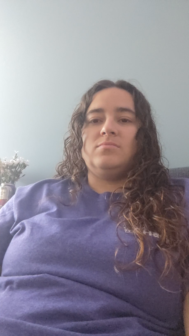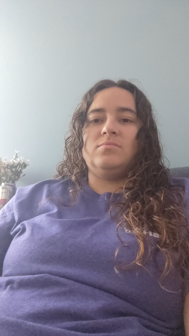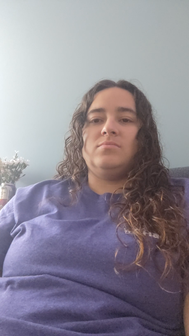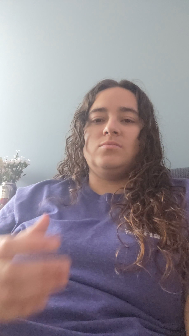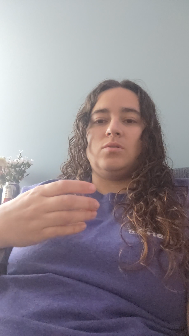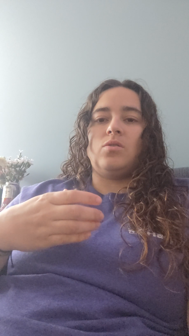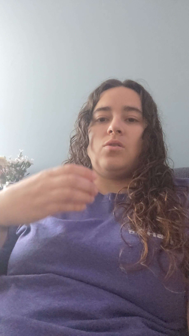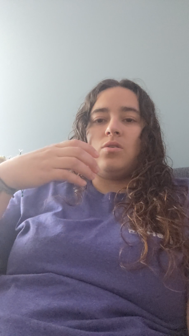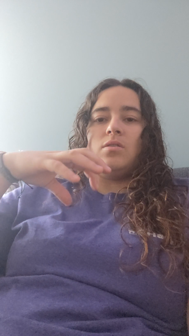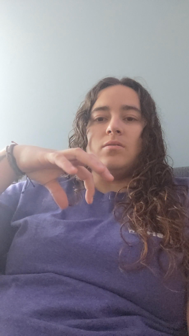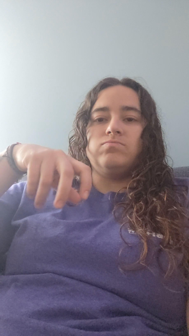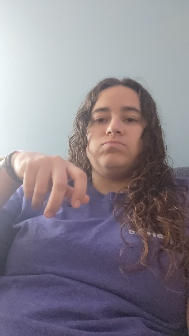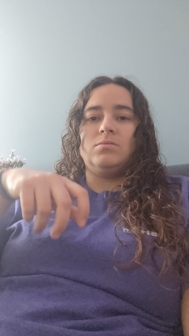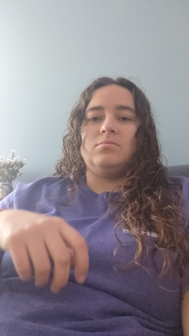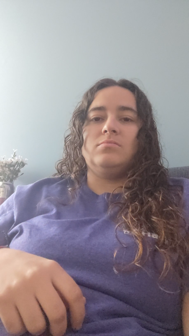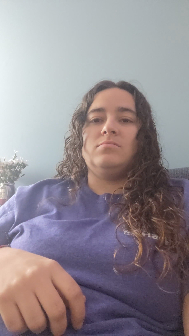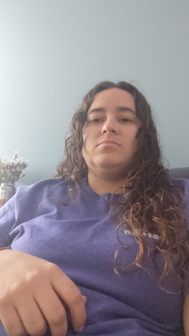jar